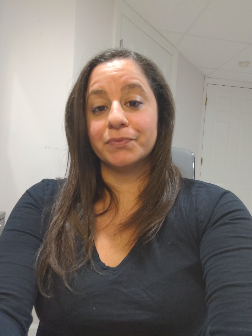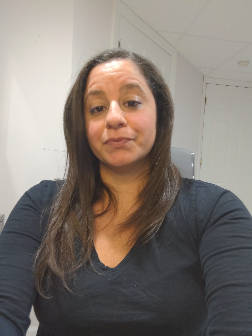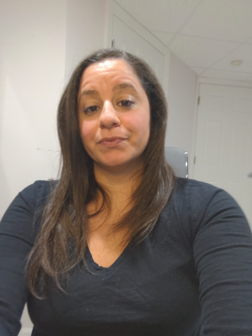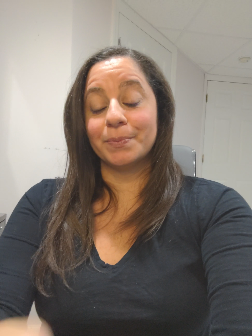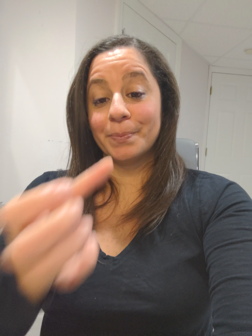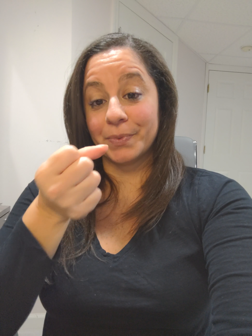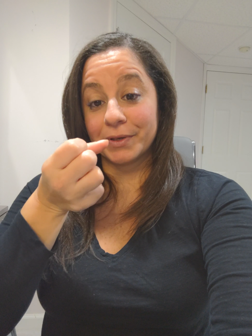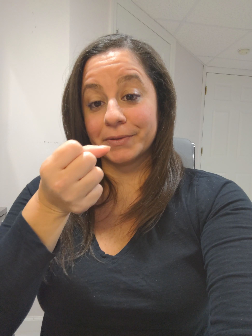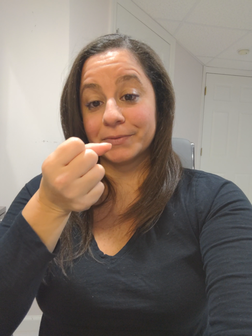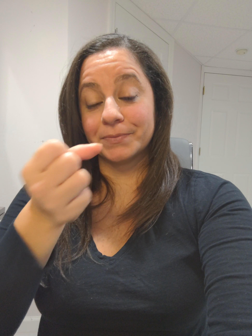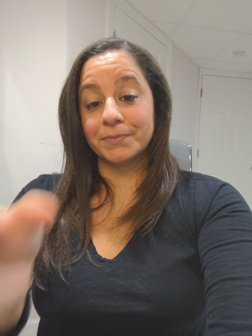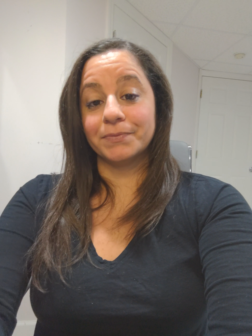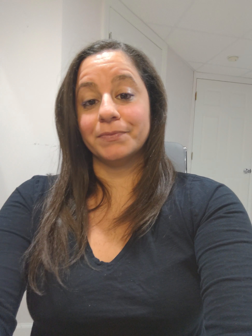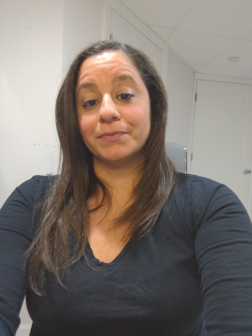milk